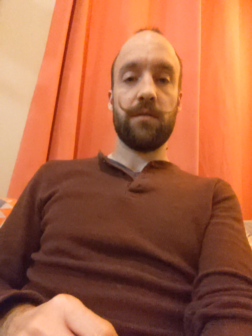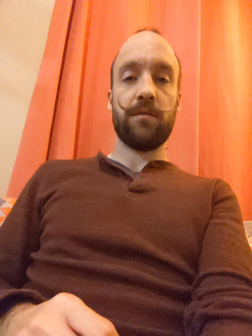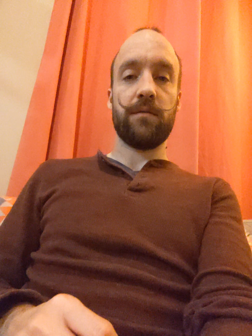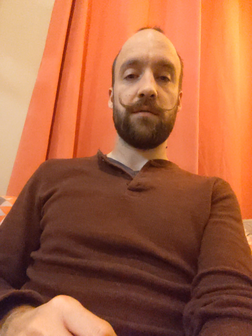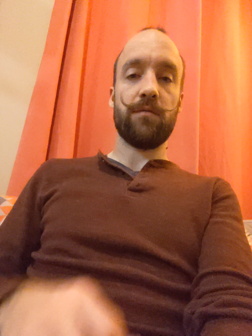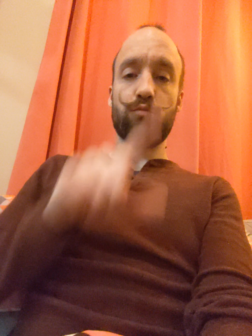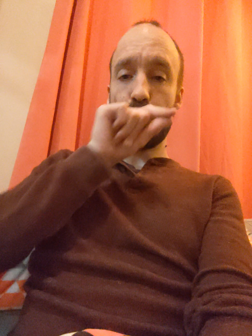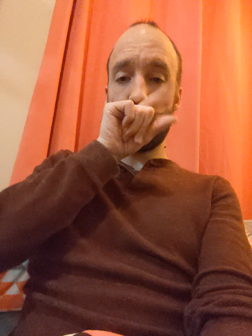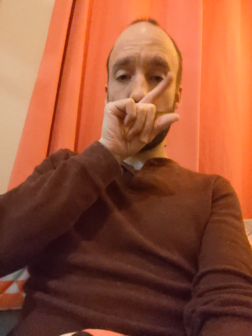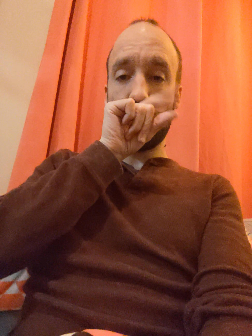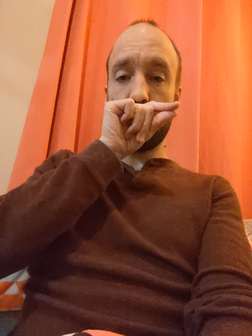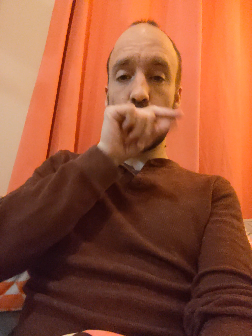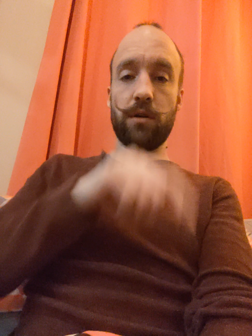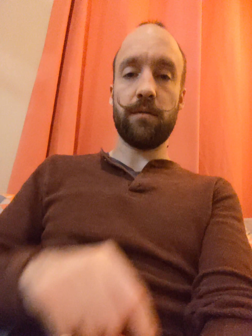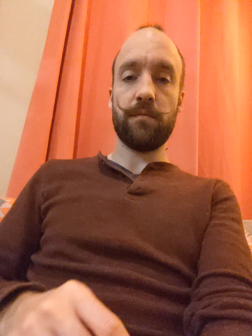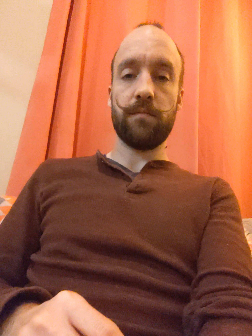bird